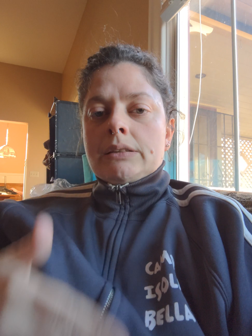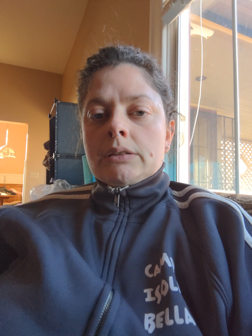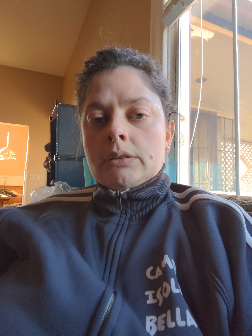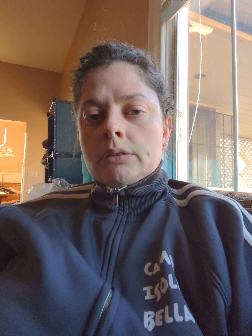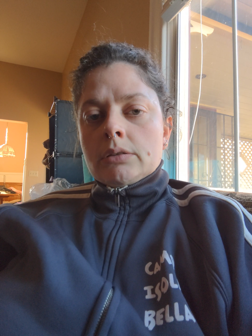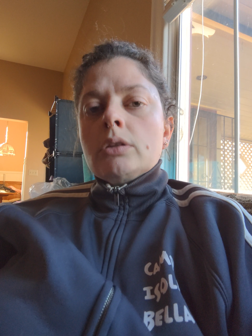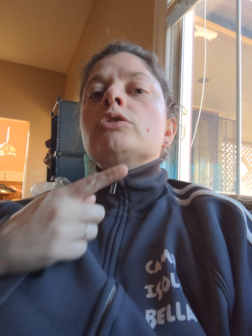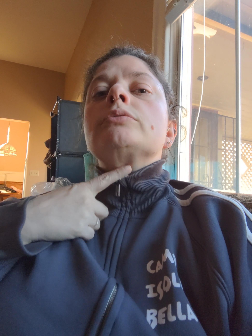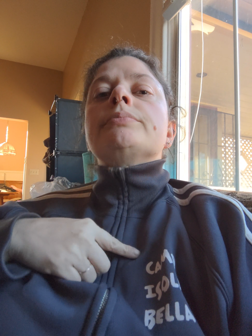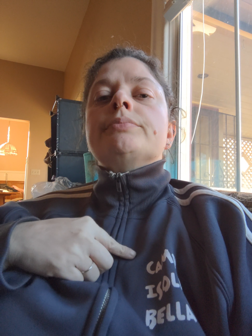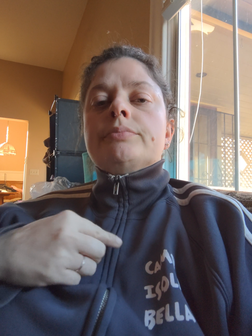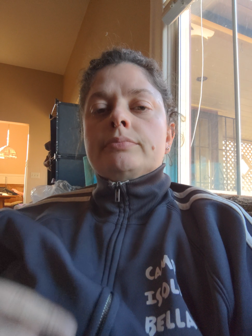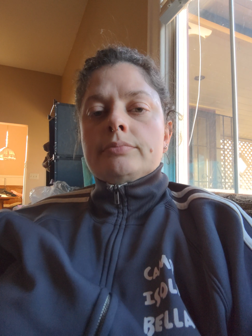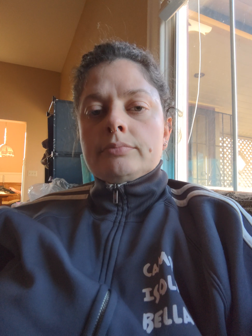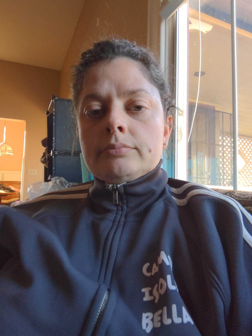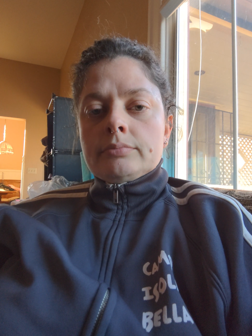thirsty